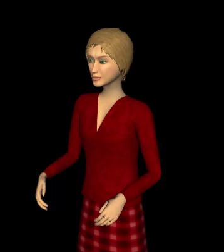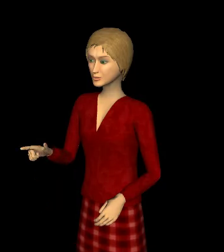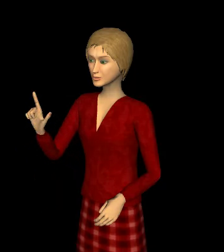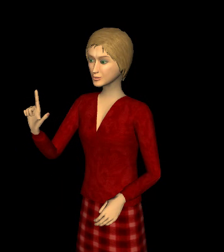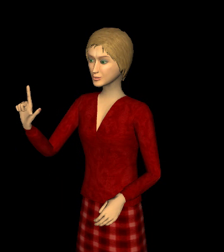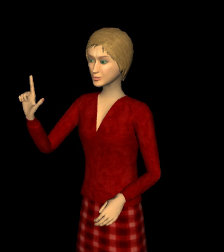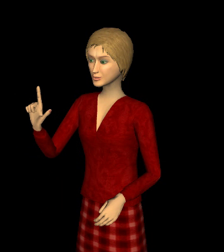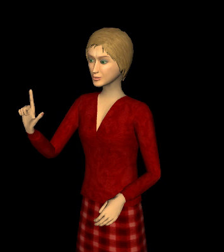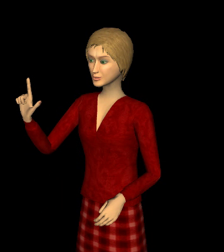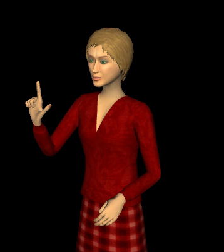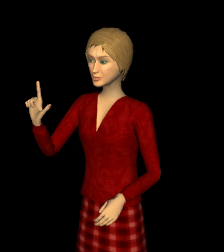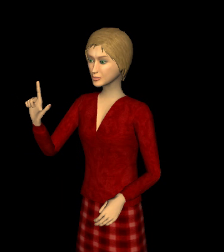الإثنين